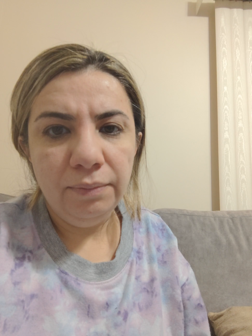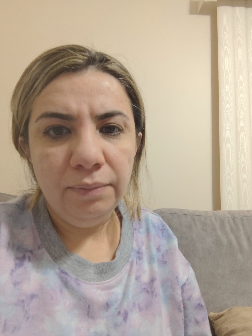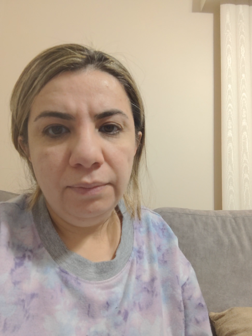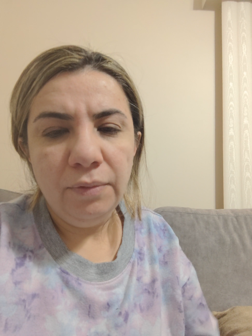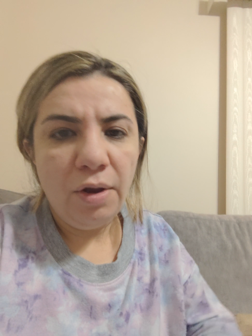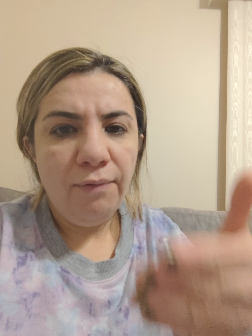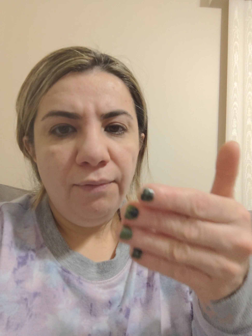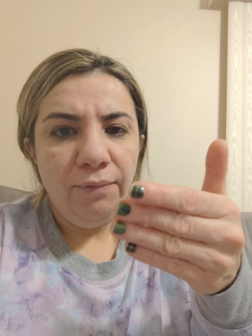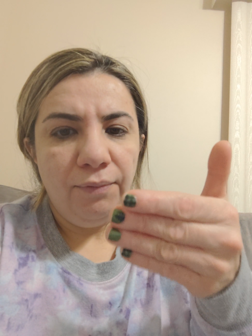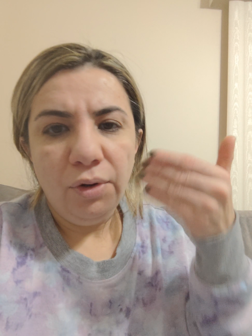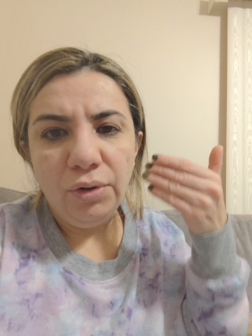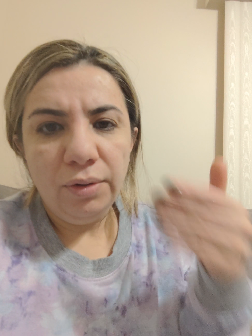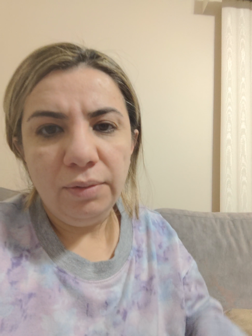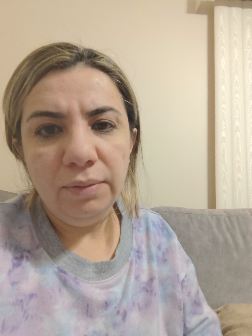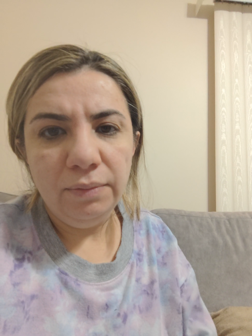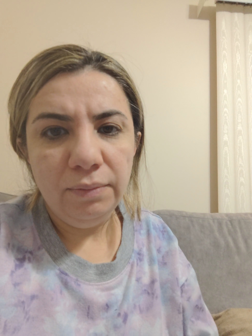before